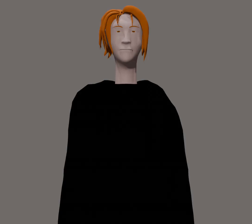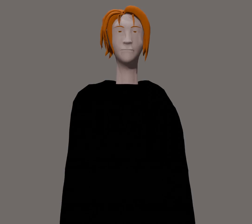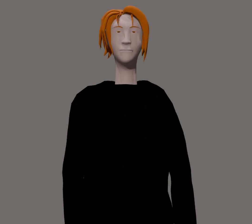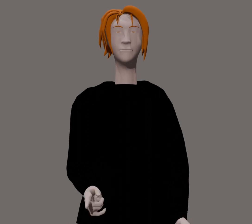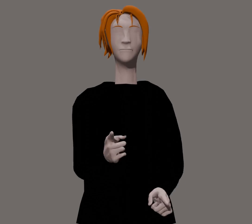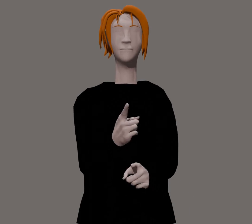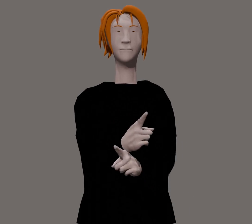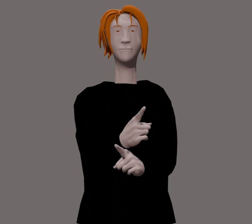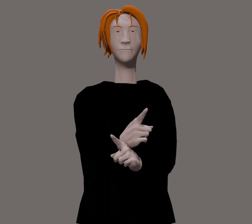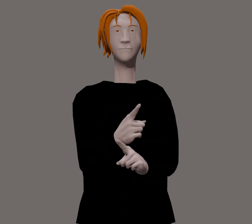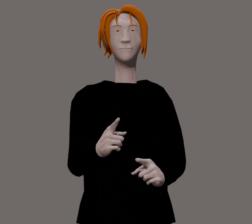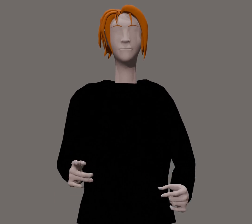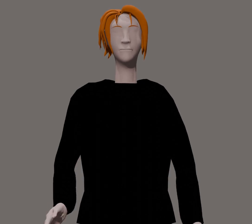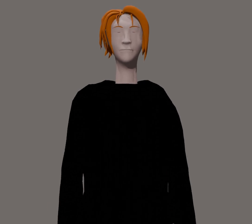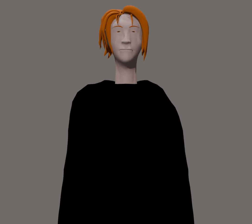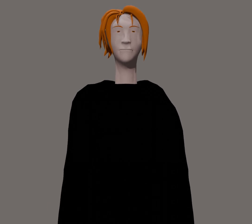Consistent